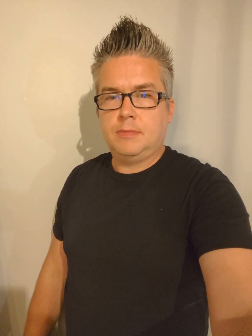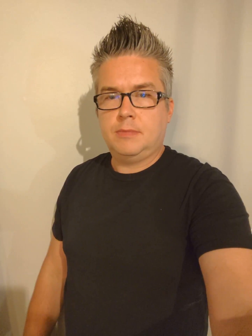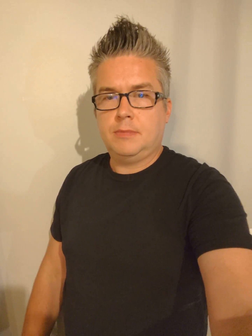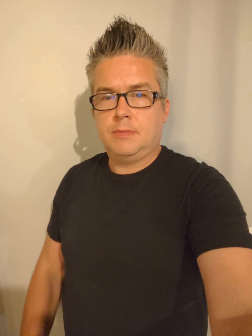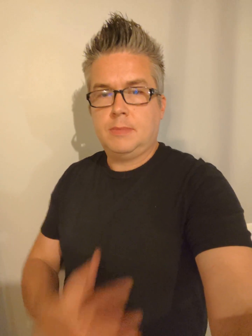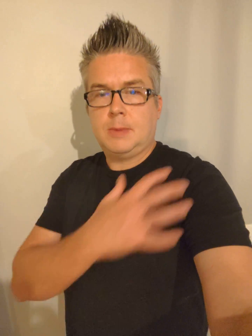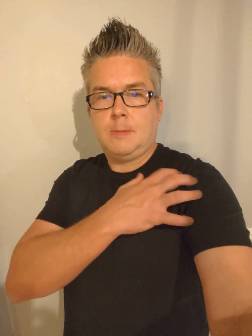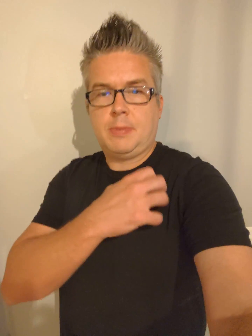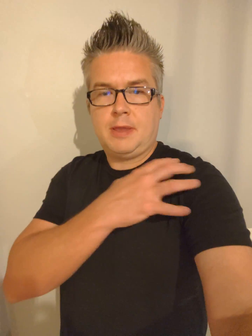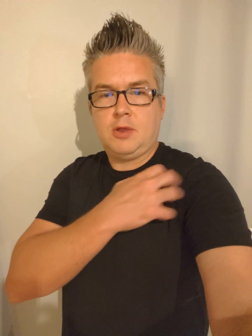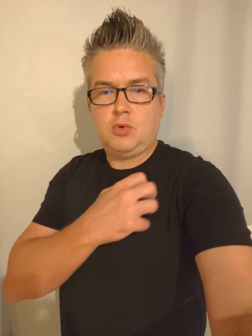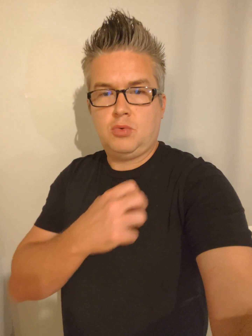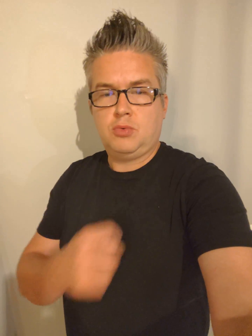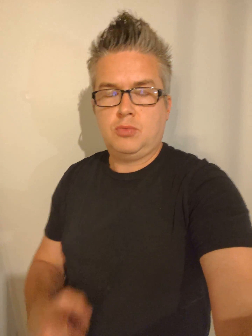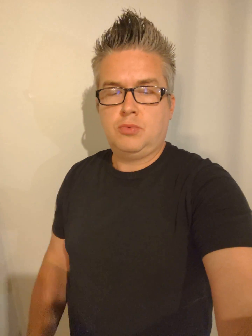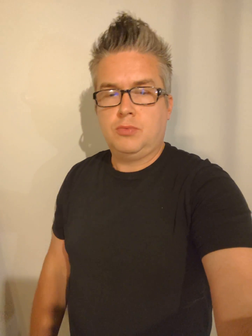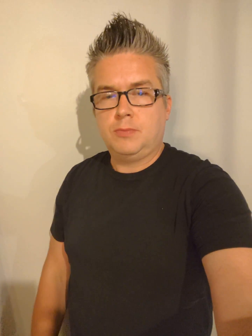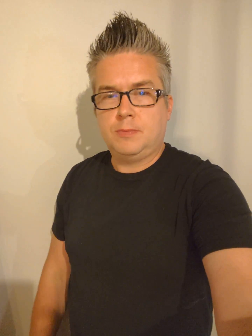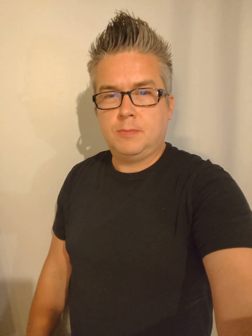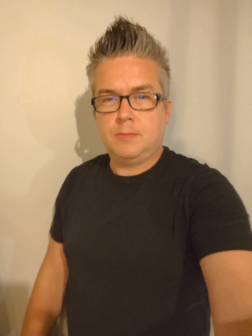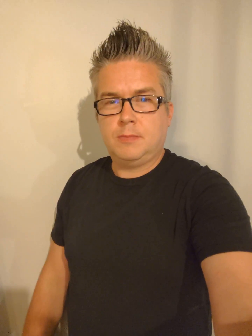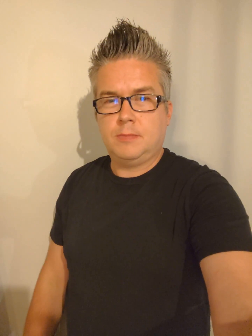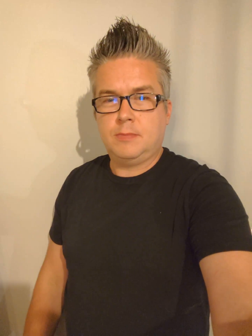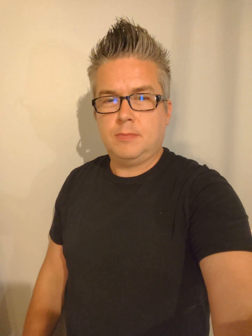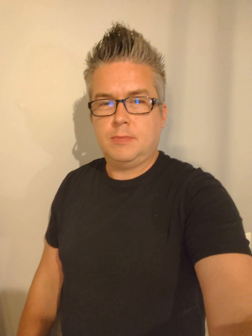bear